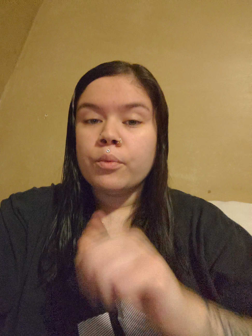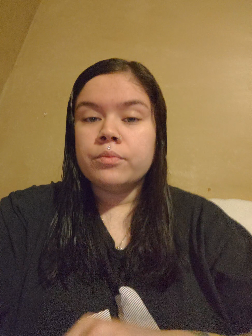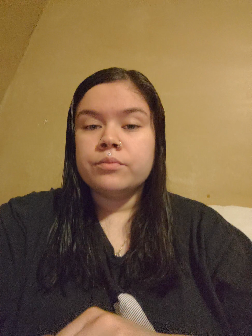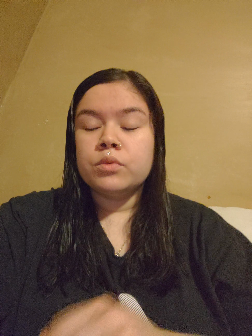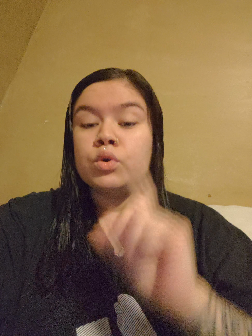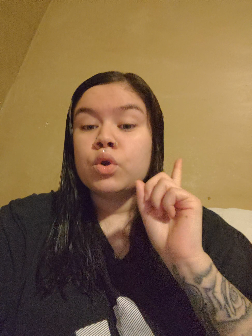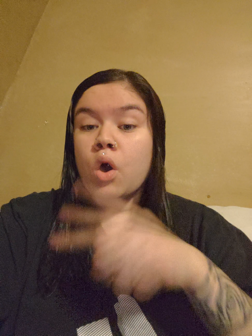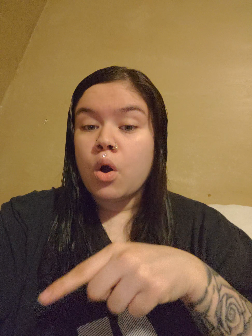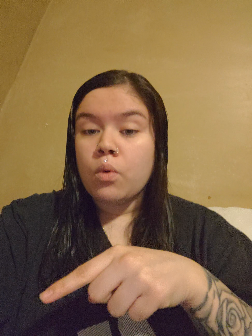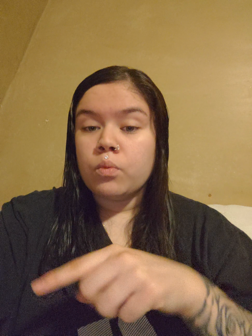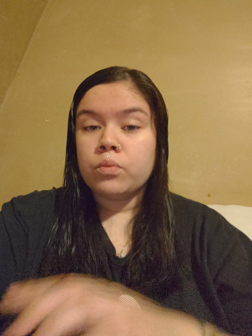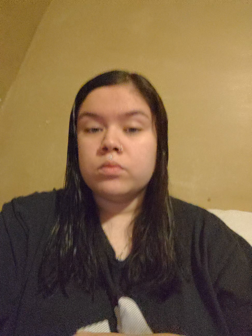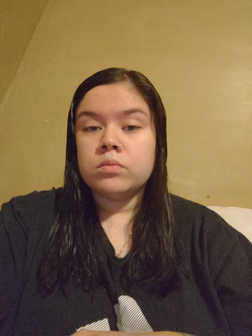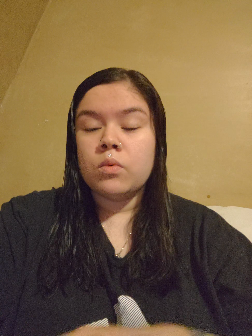go